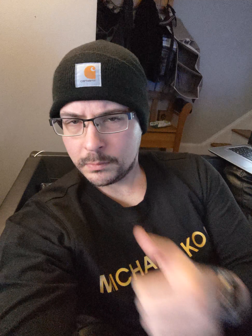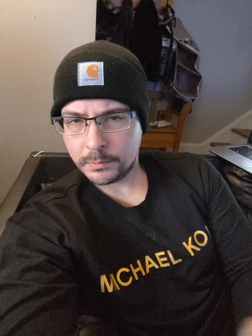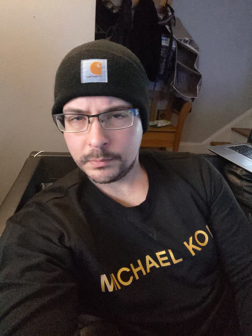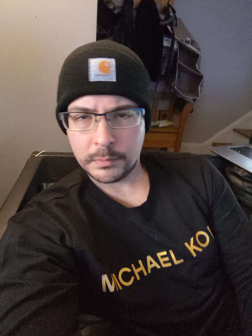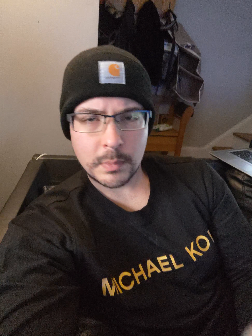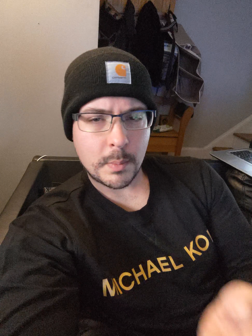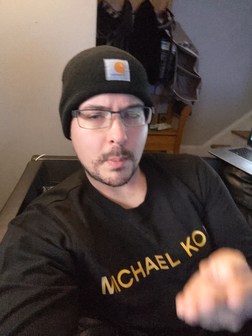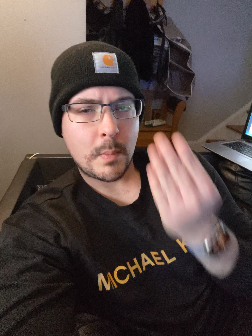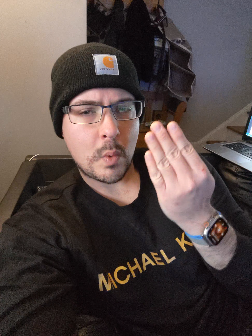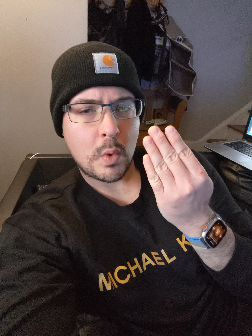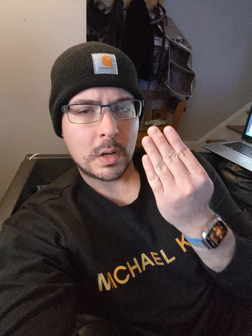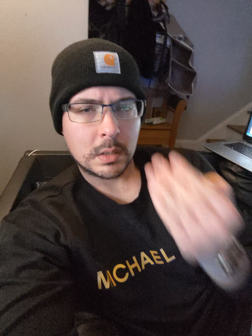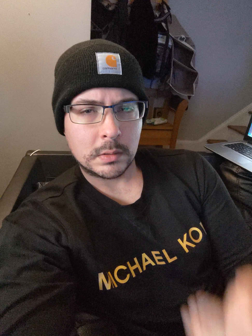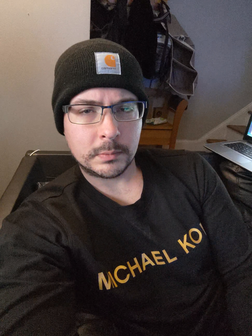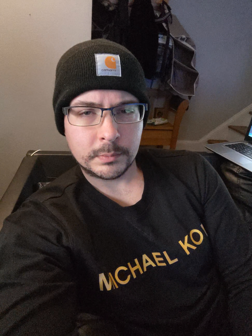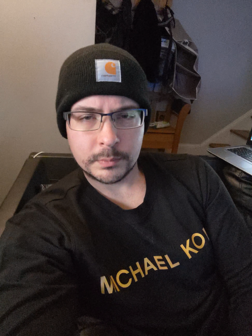morning